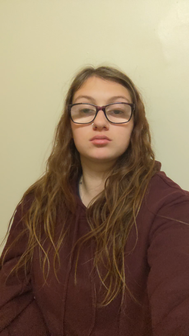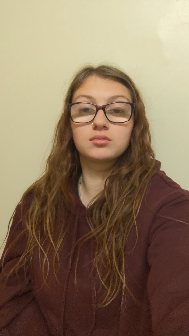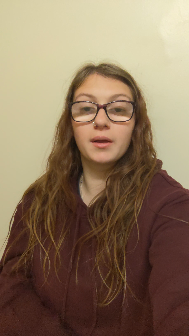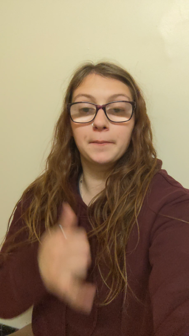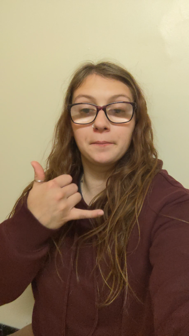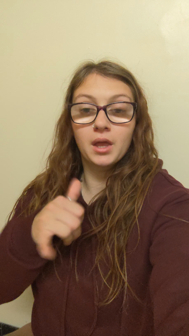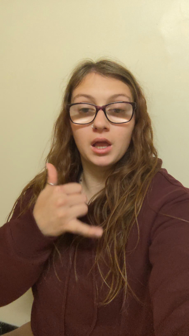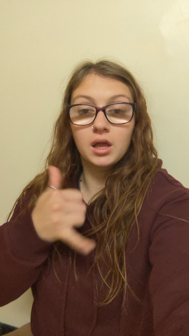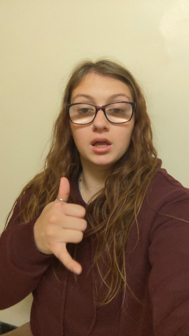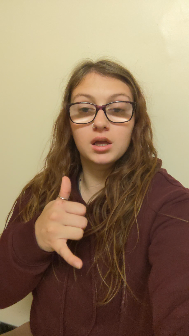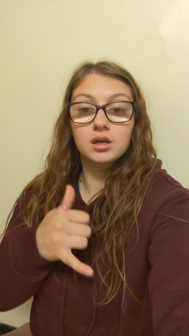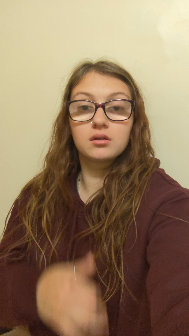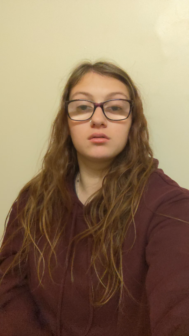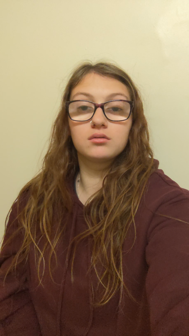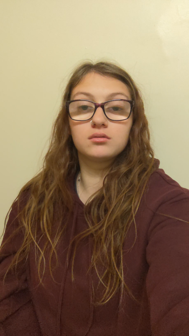play